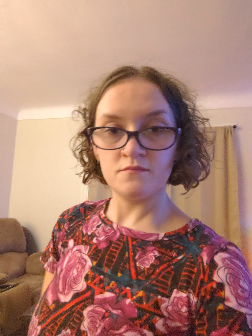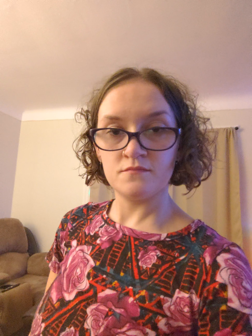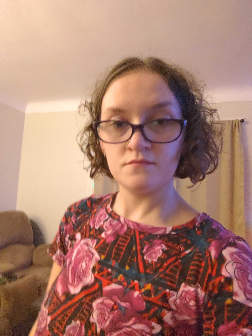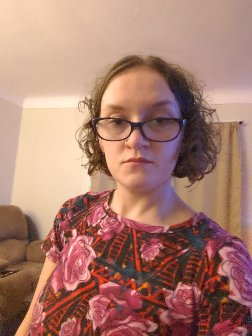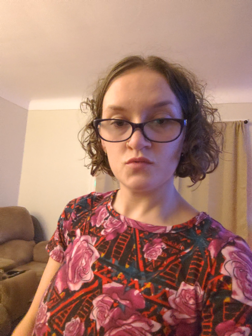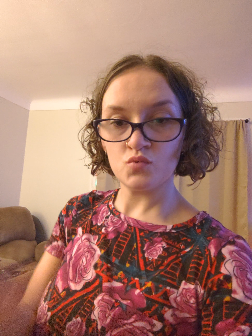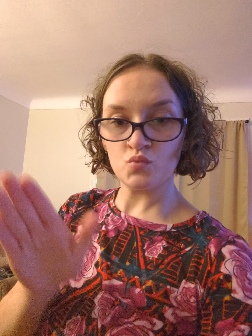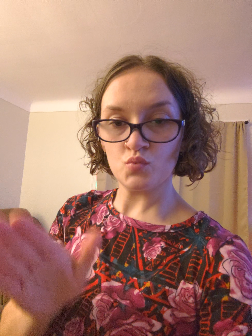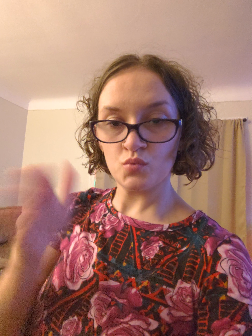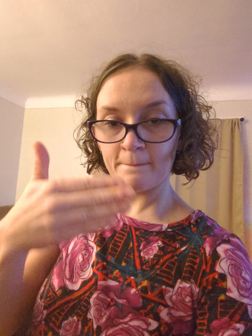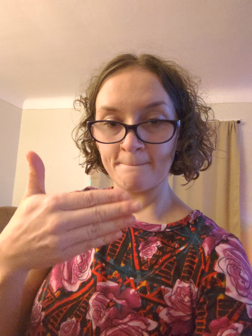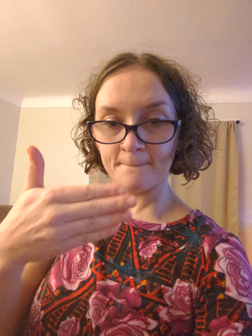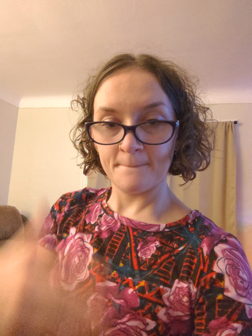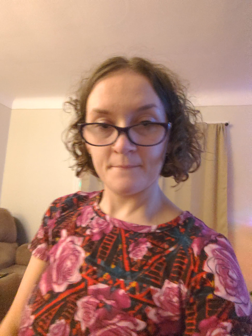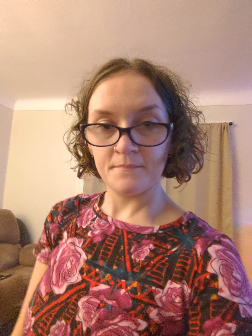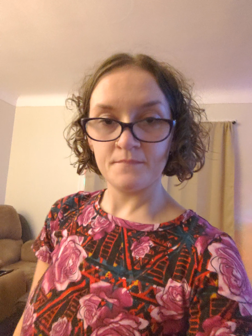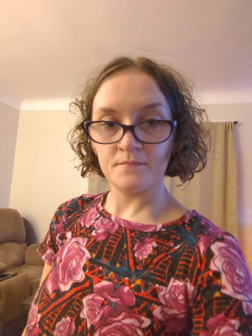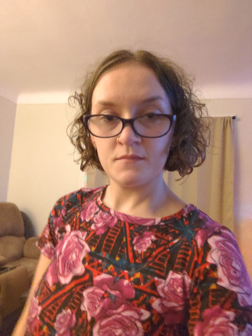room